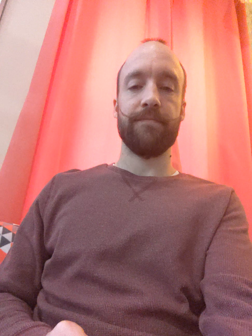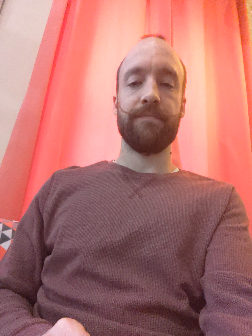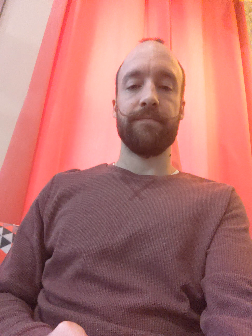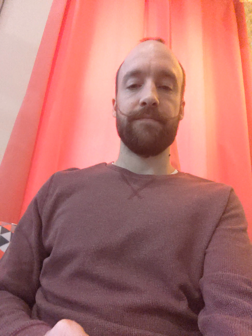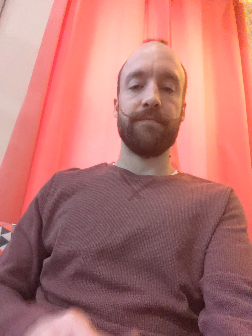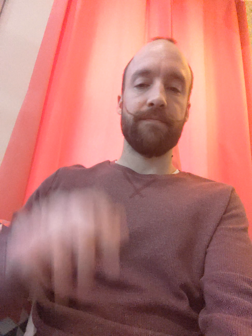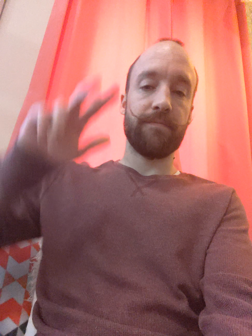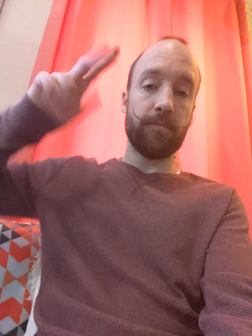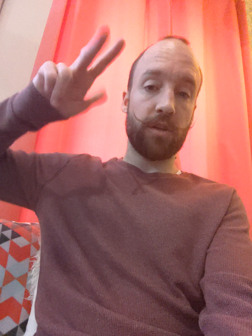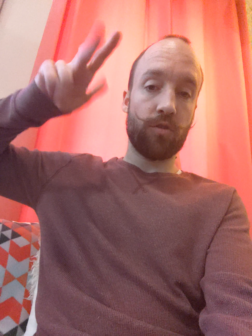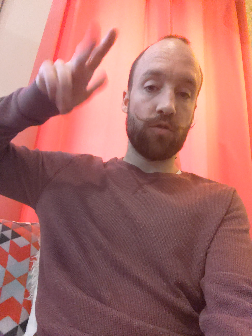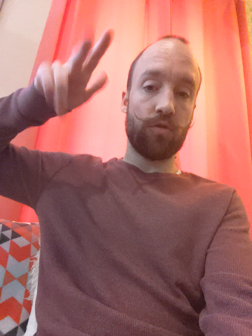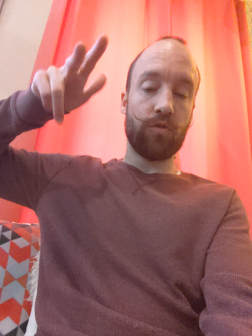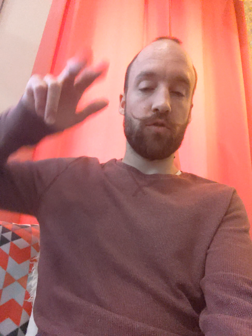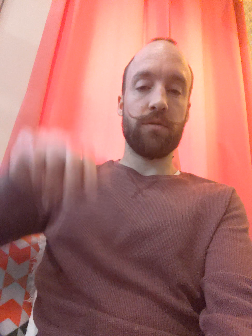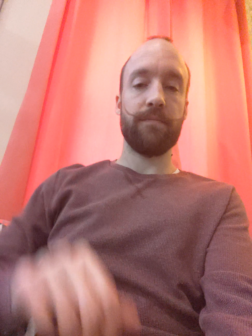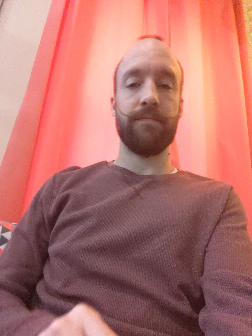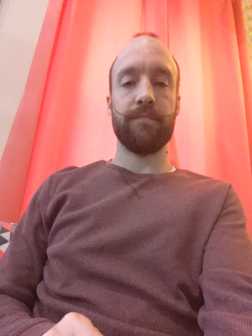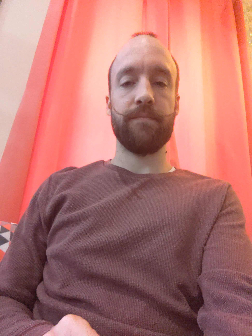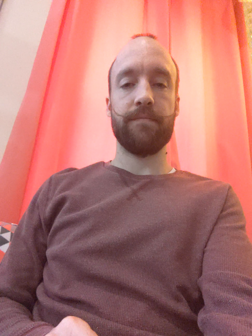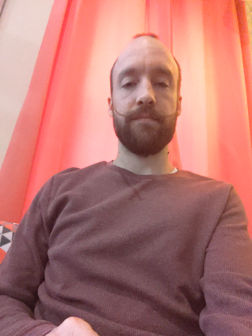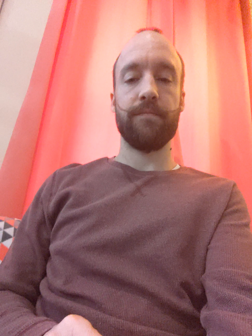helicopter